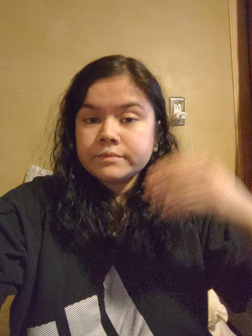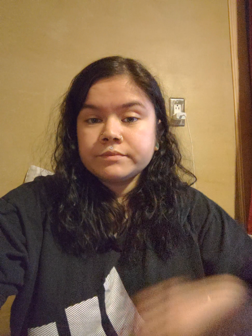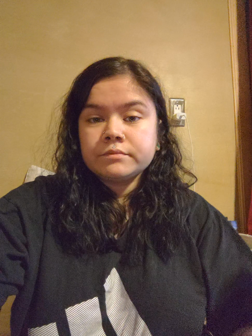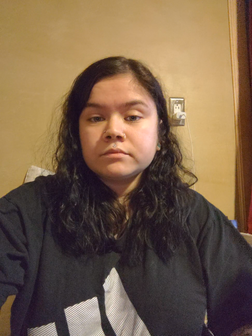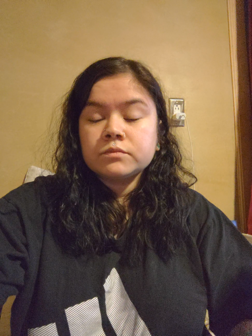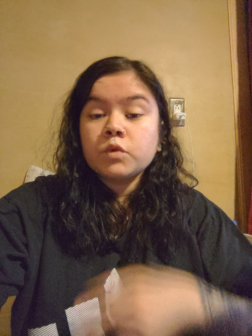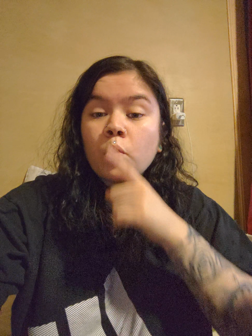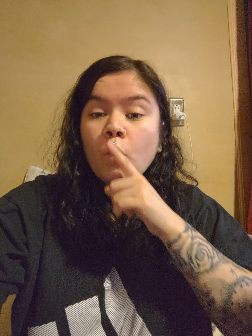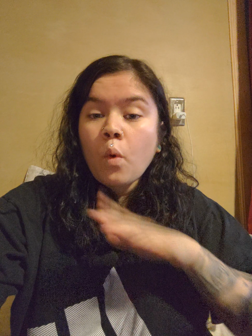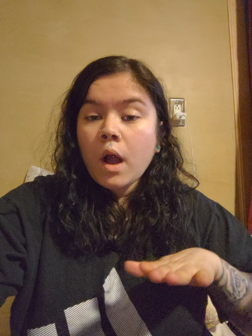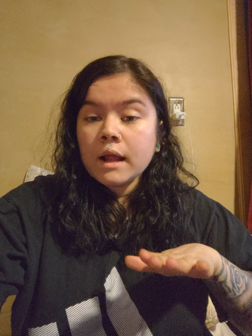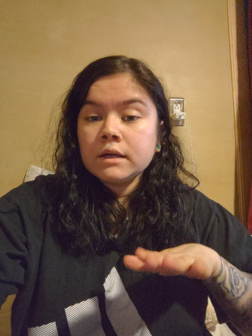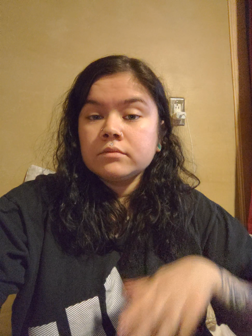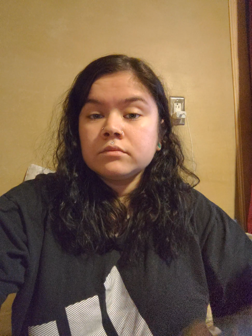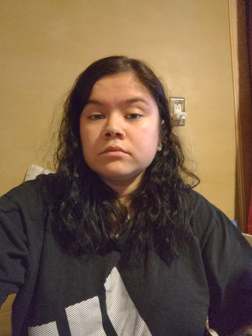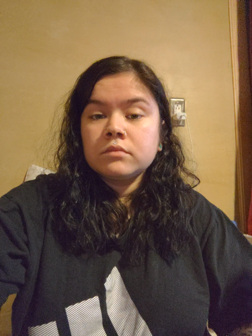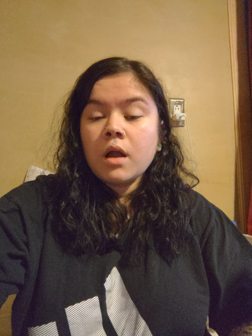quiet